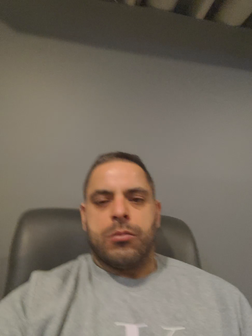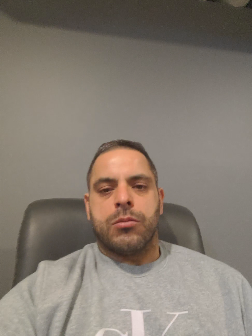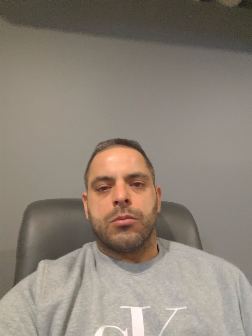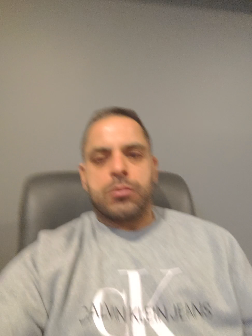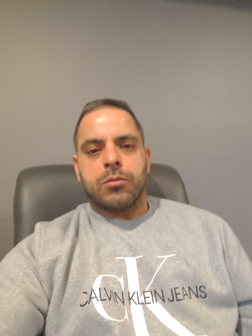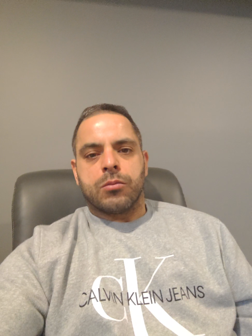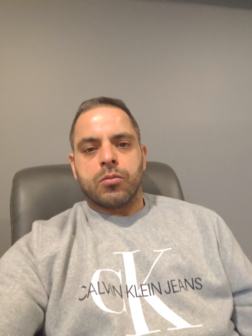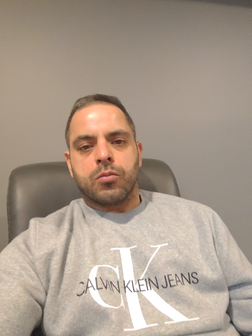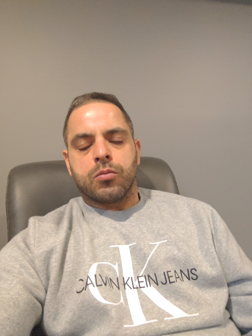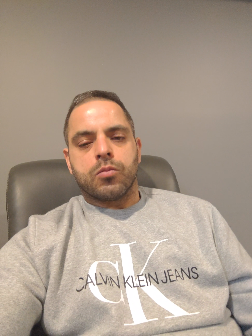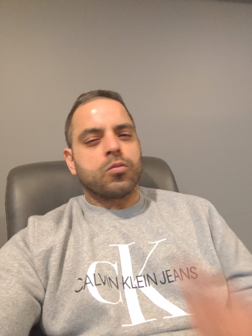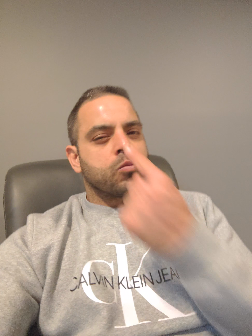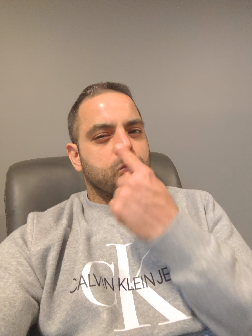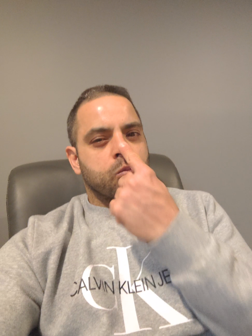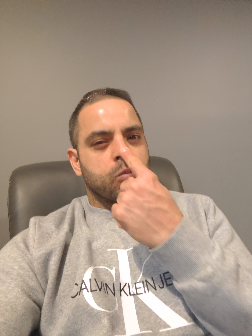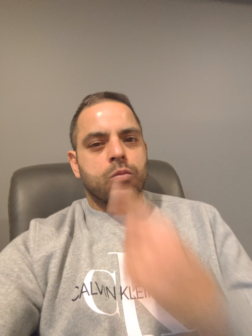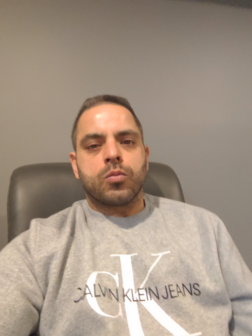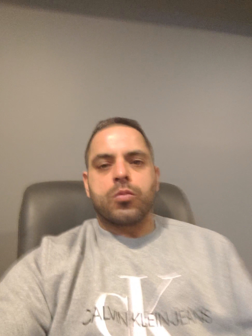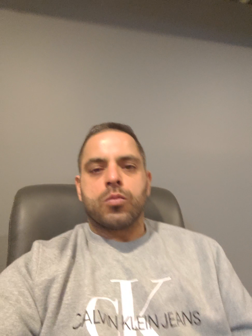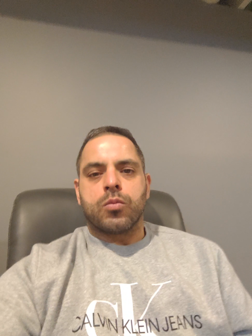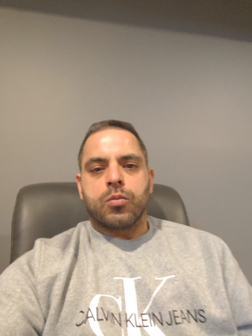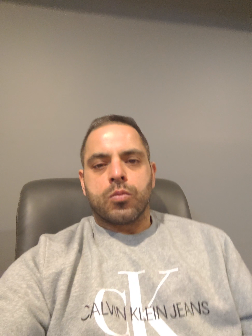nose